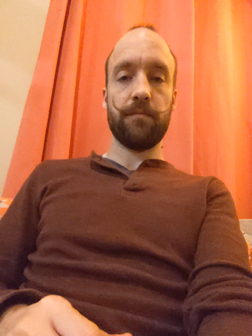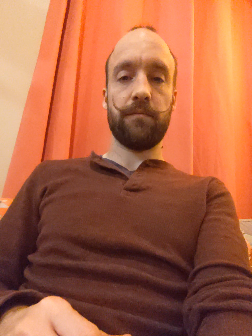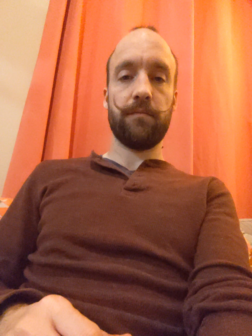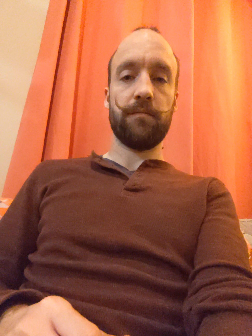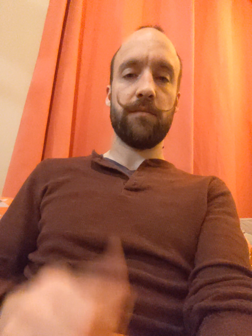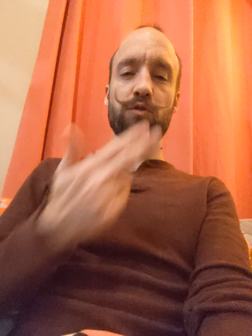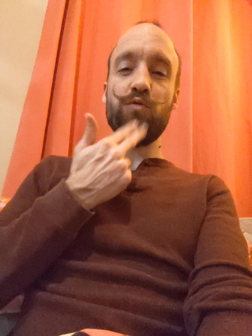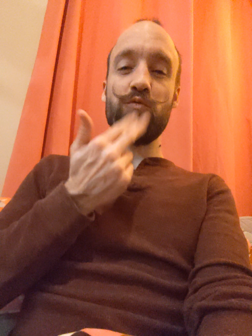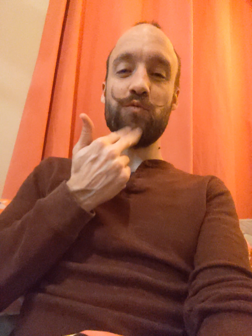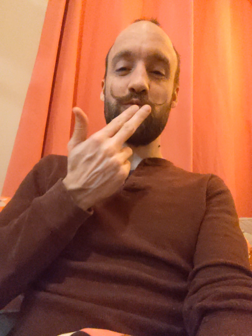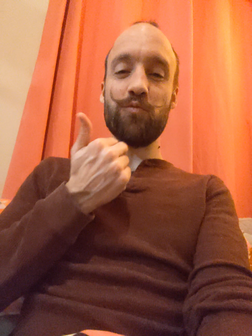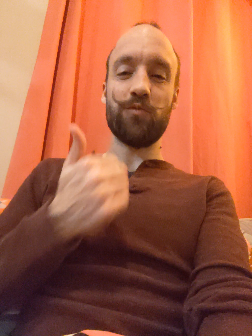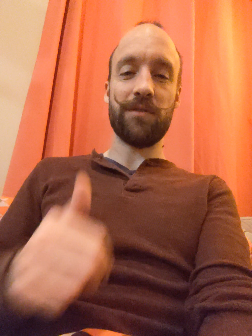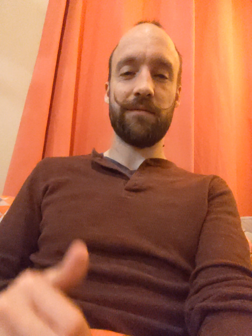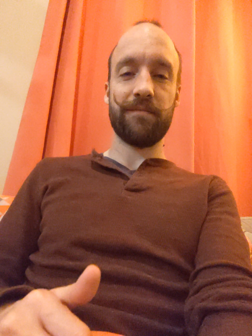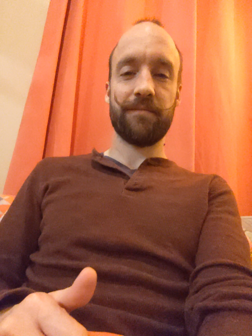cute